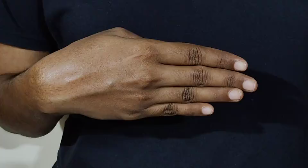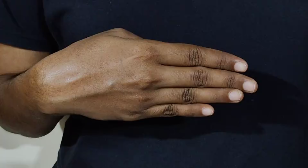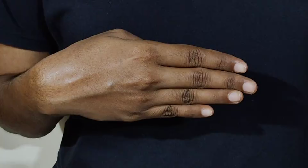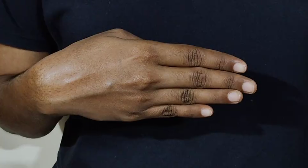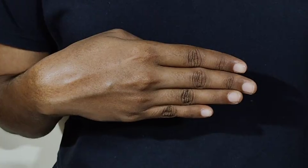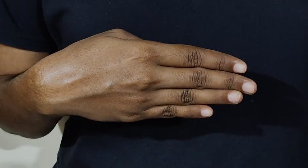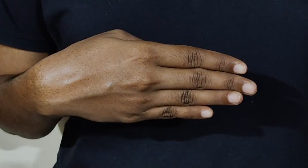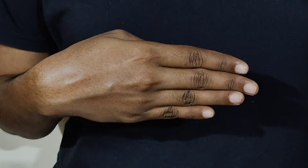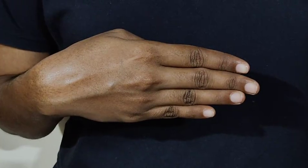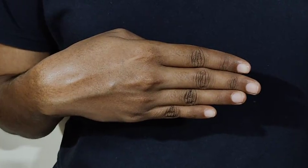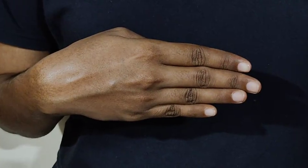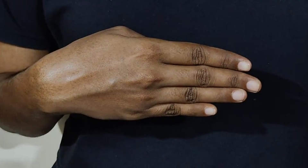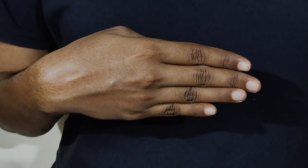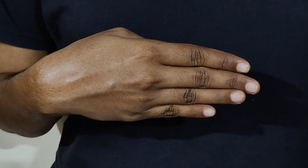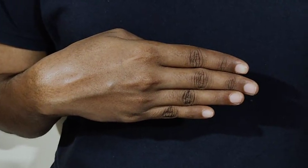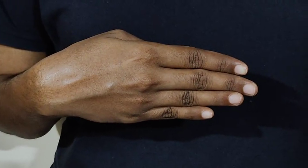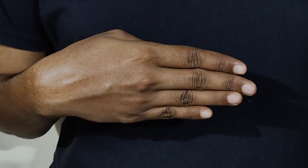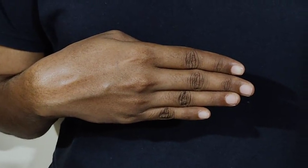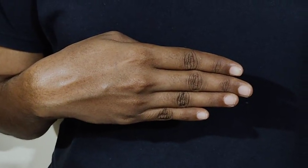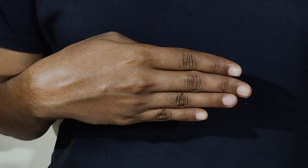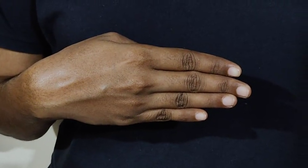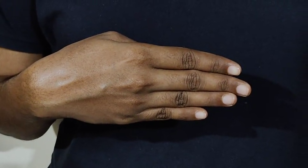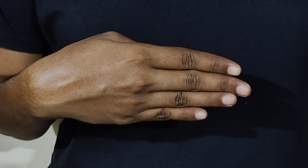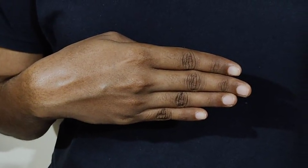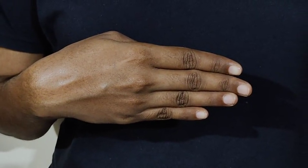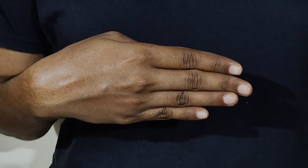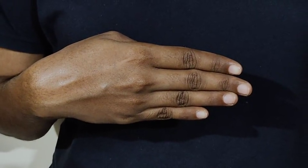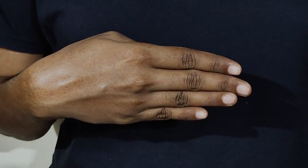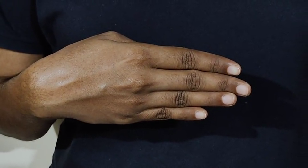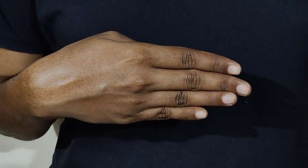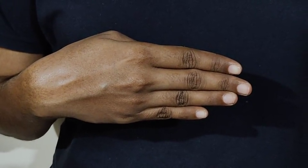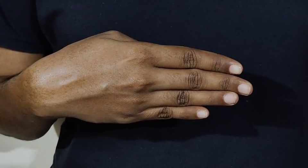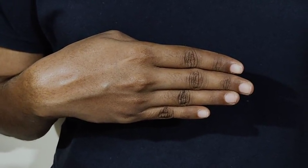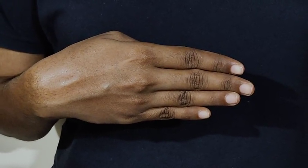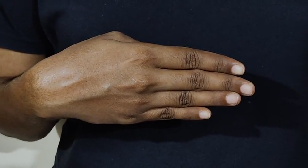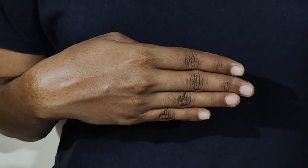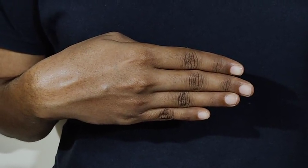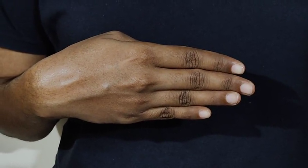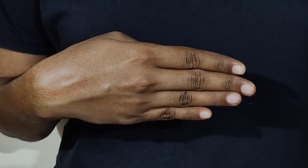അ